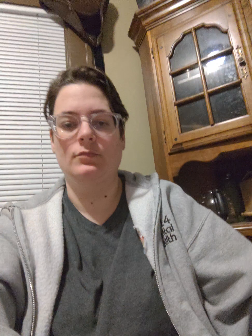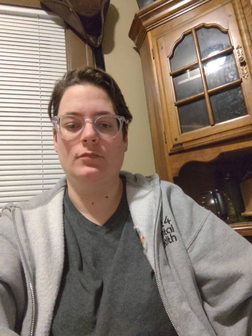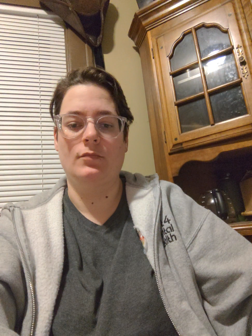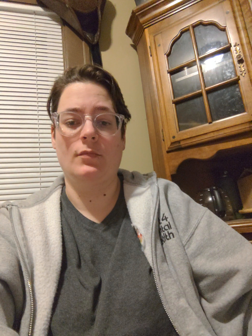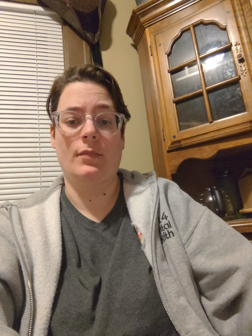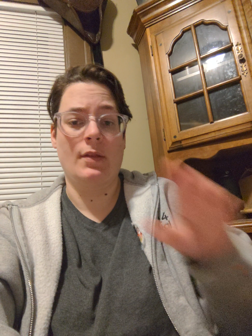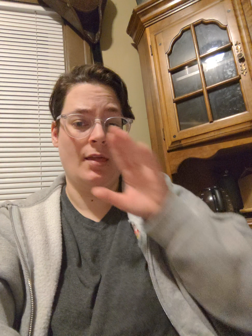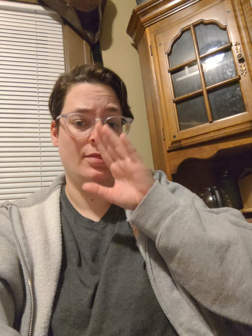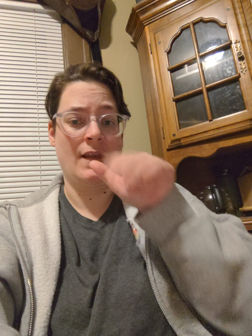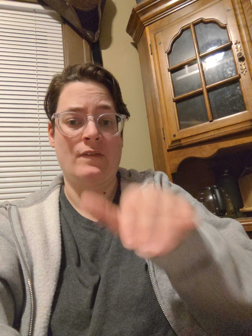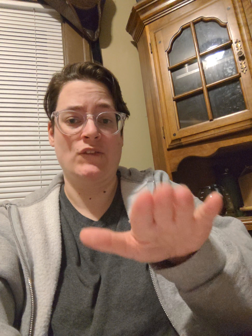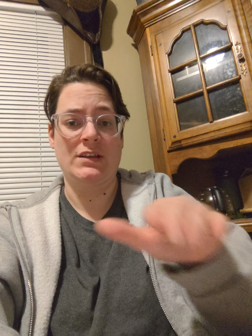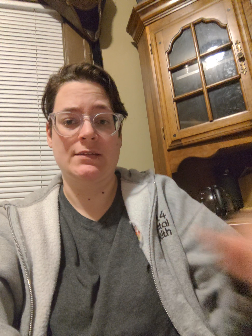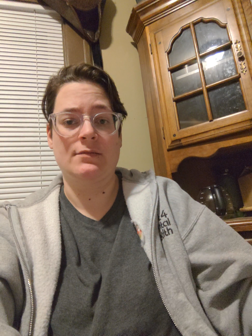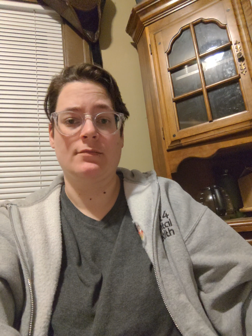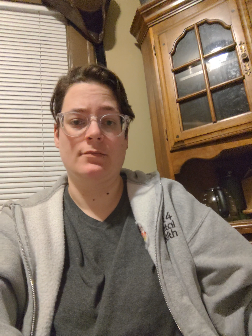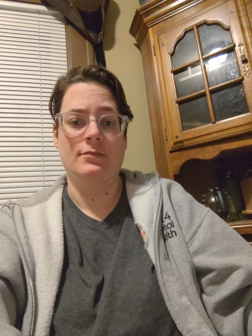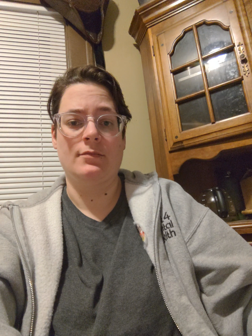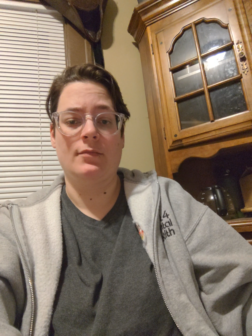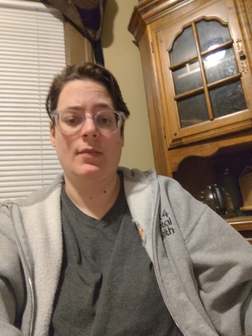elephant